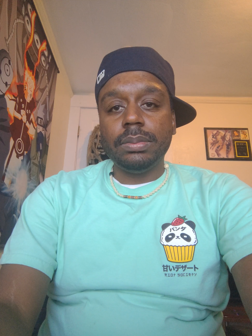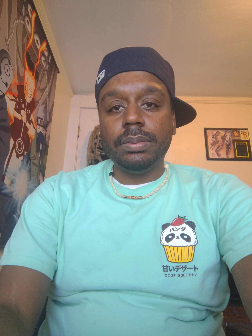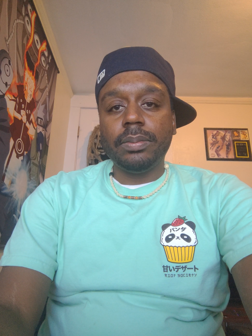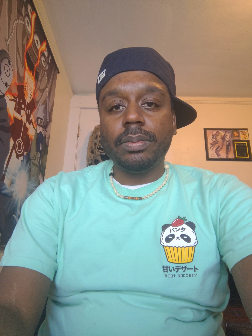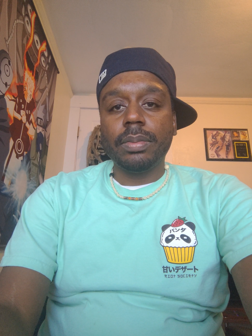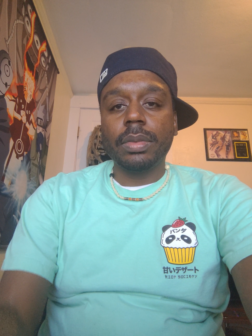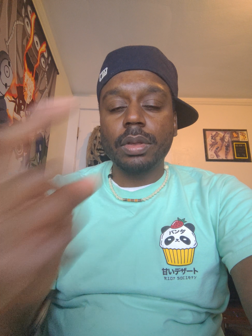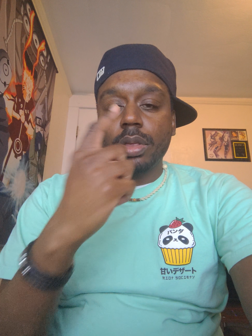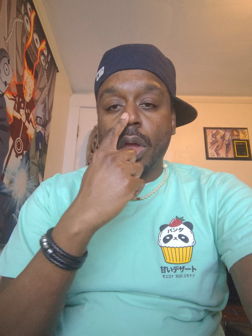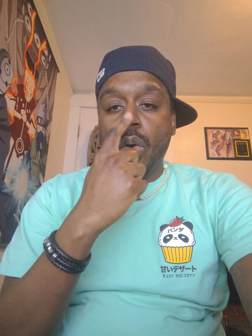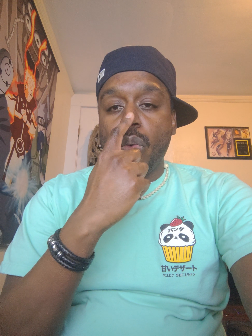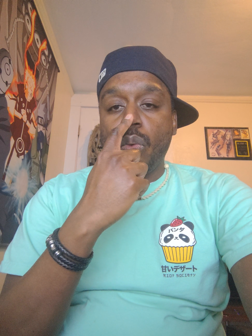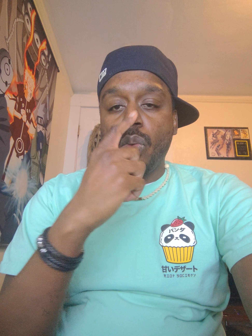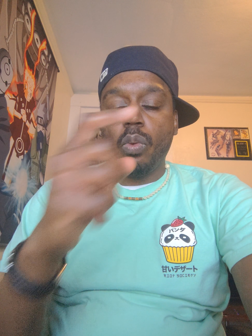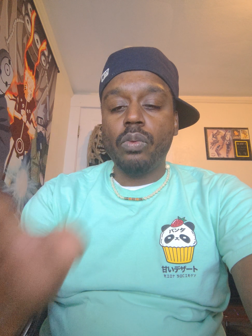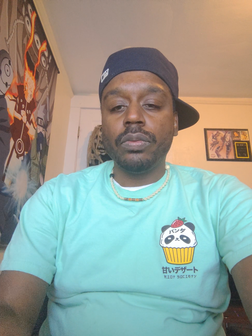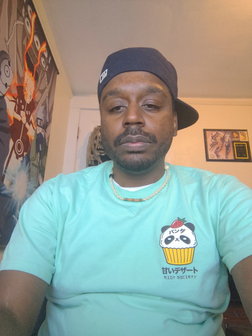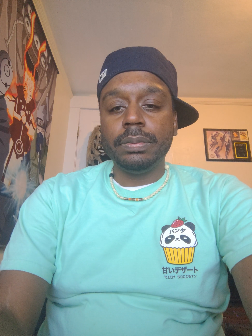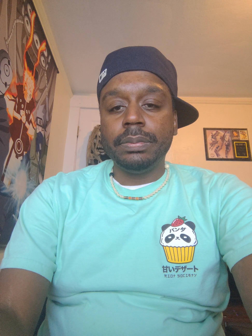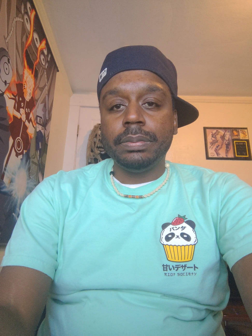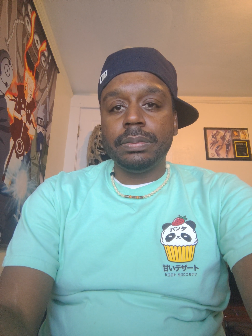nose